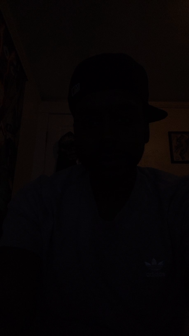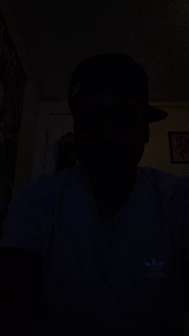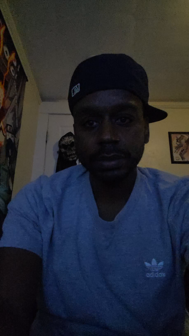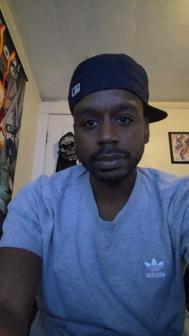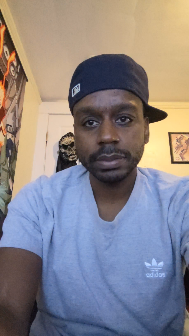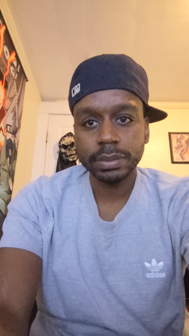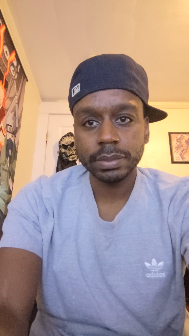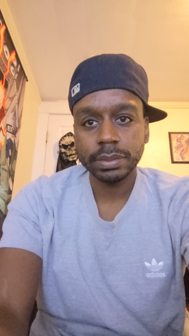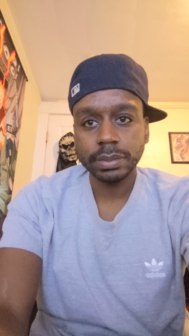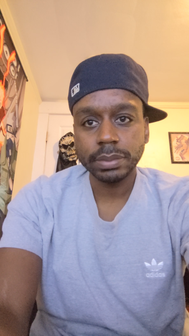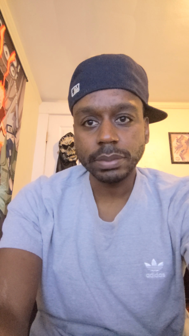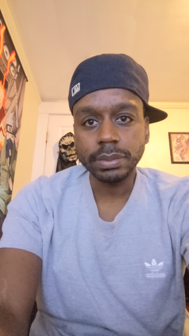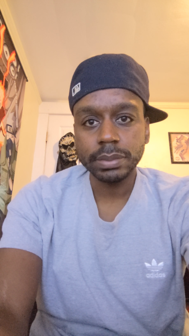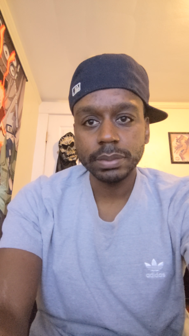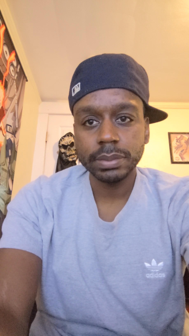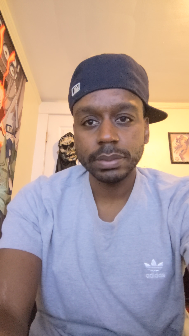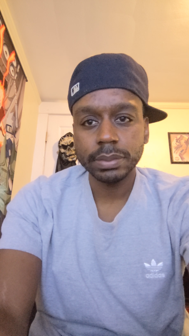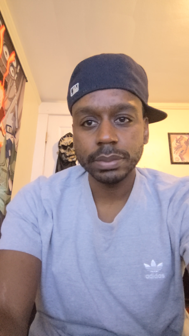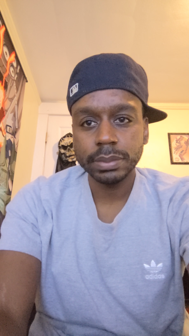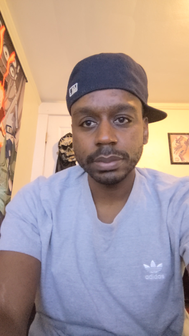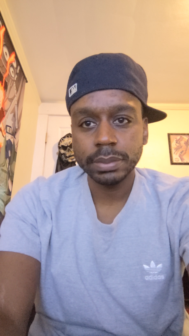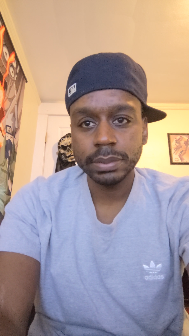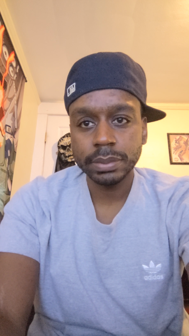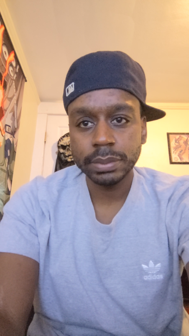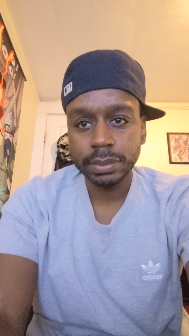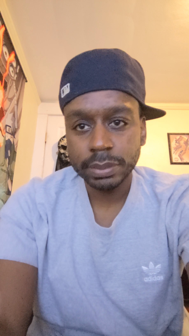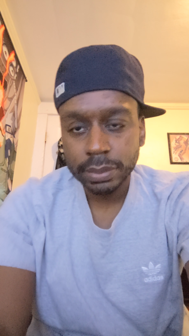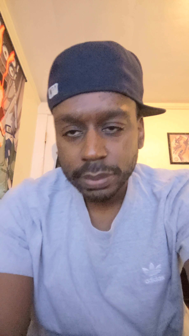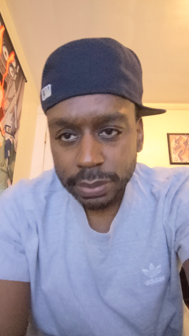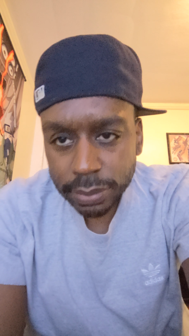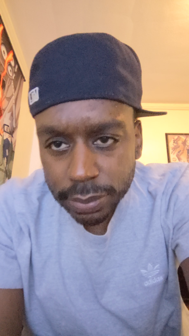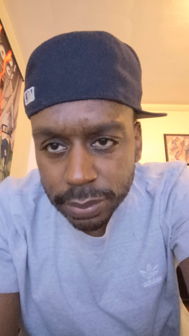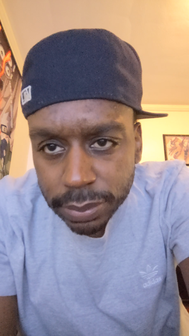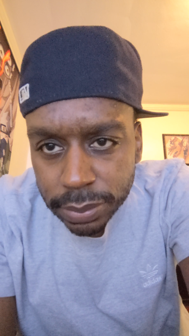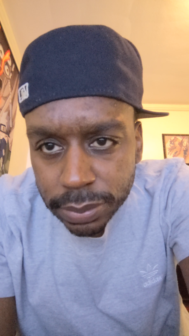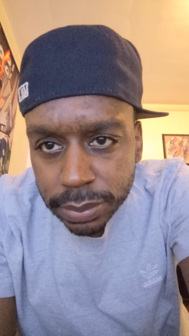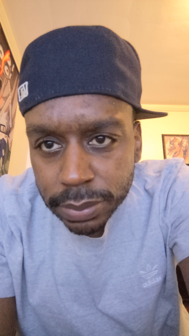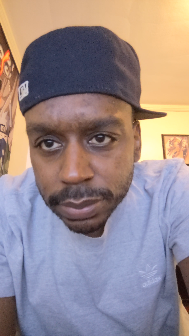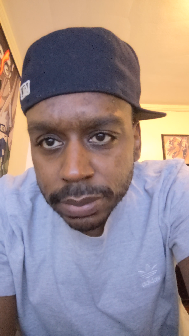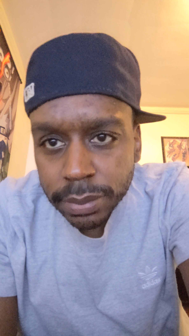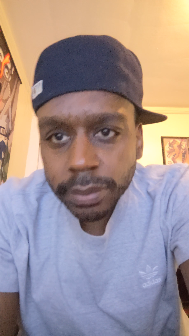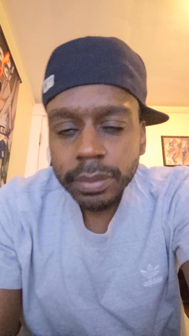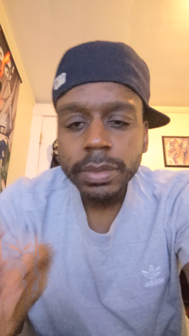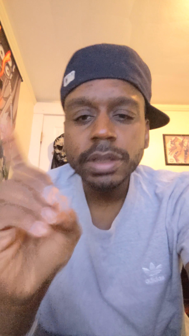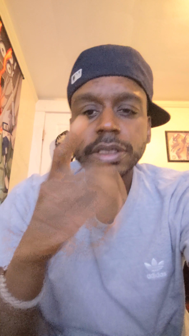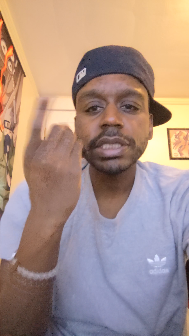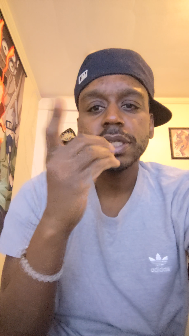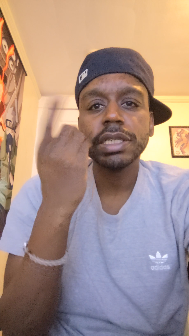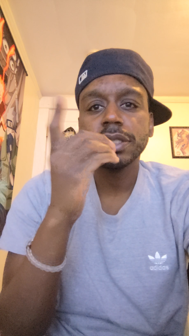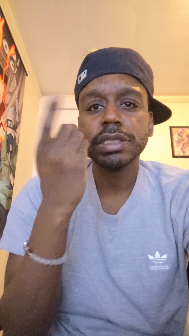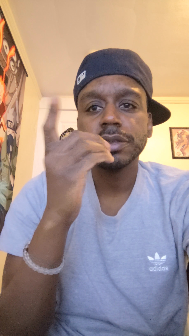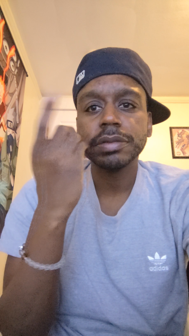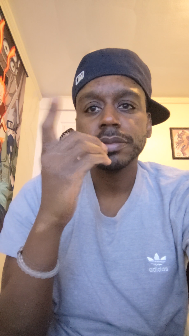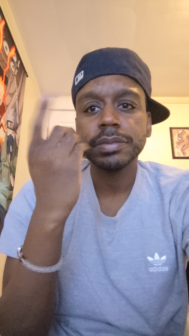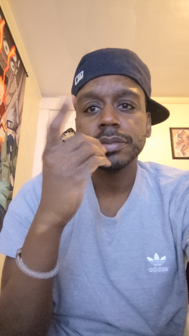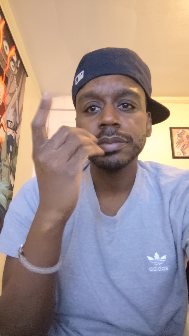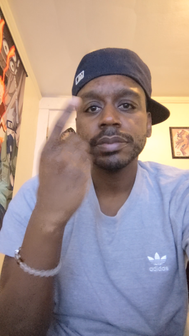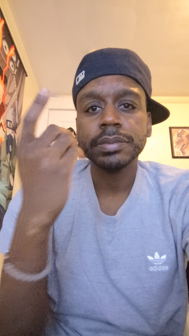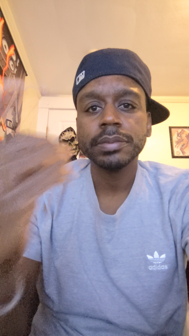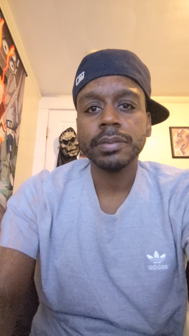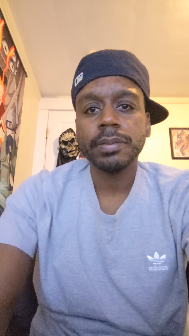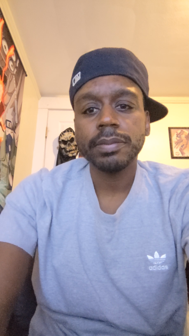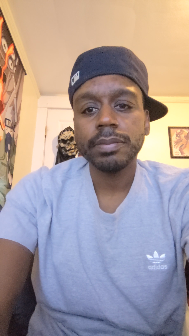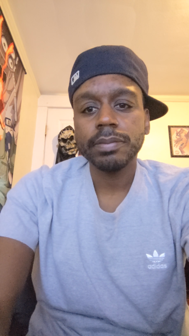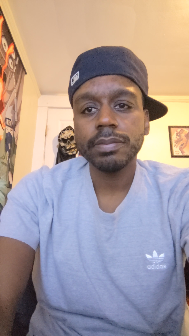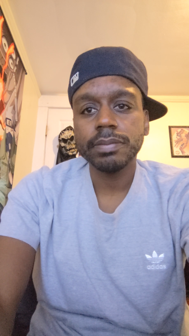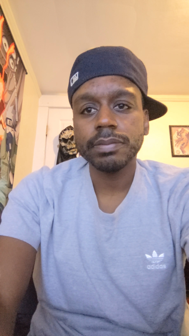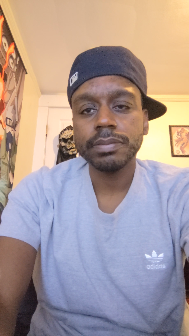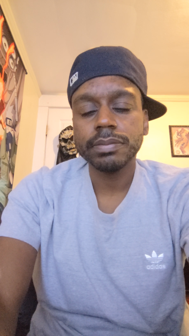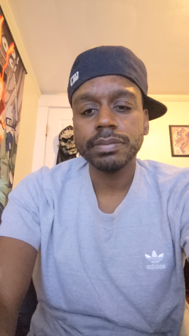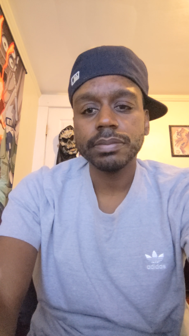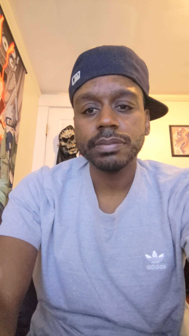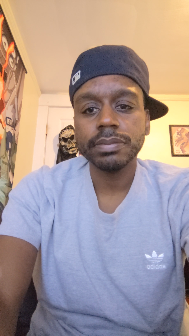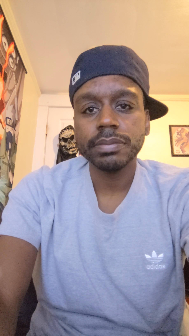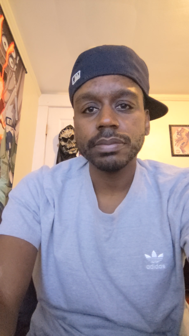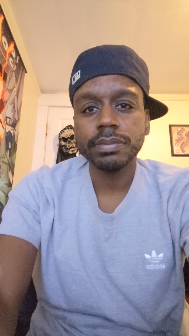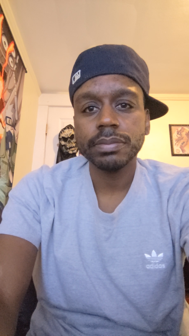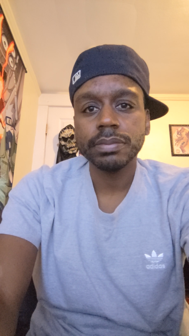dinner